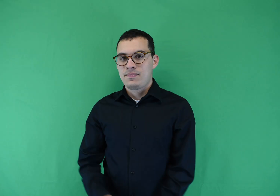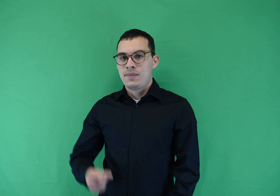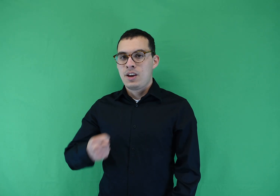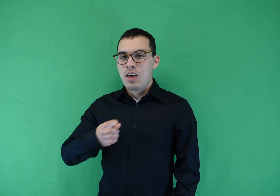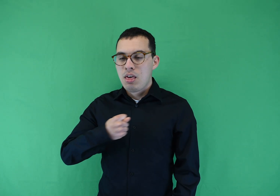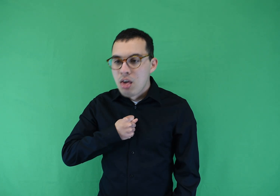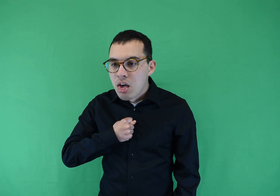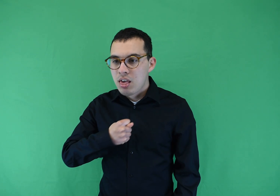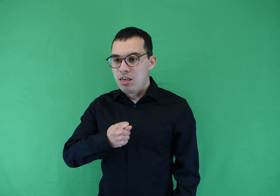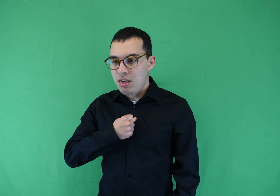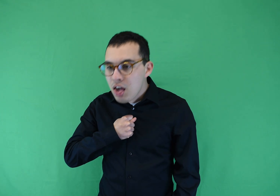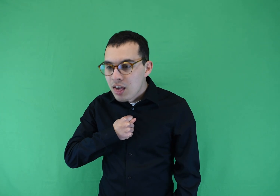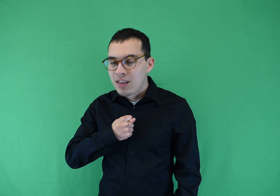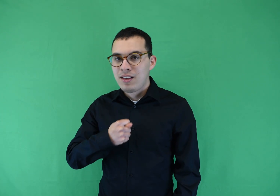tos